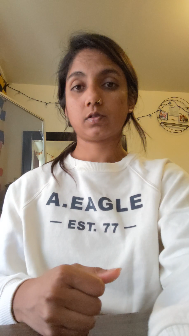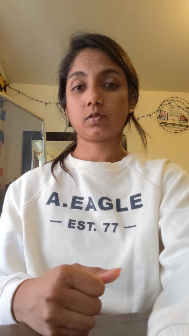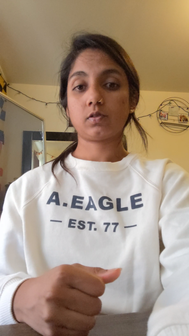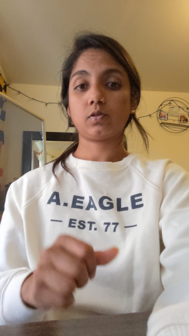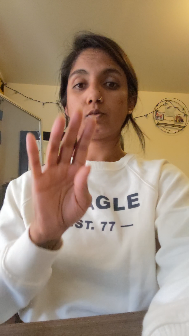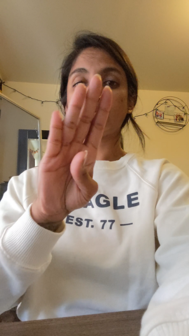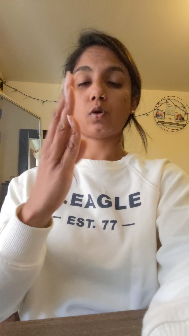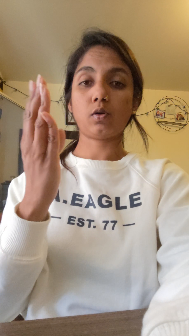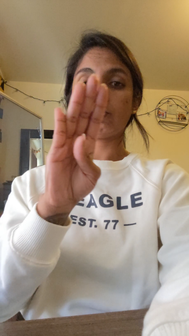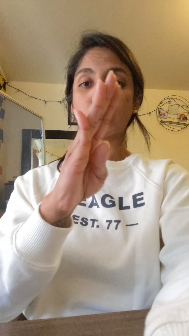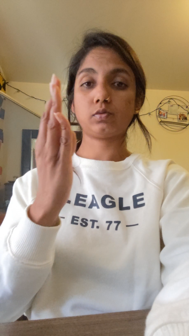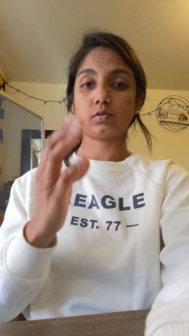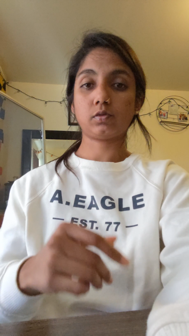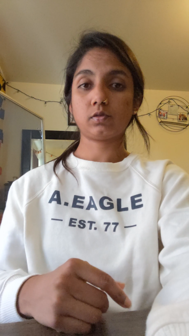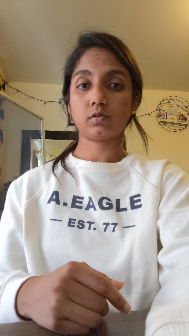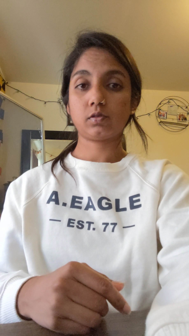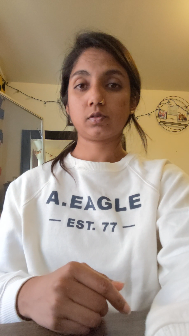door